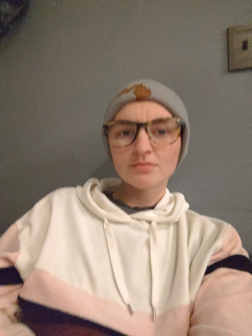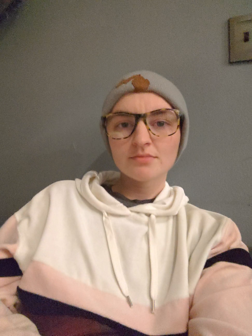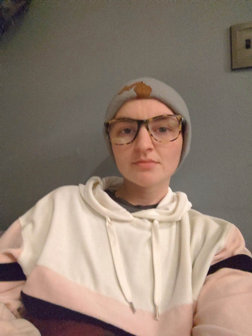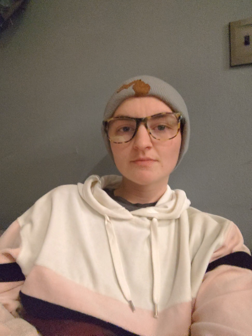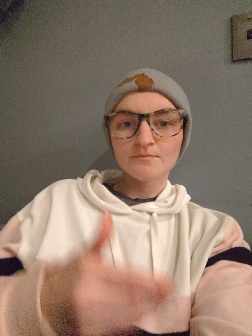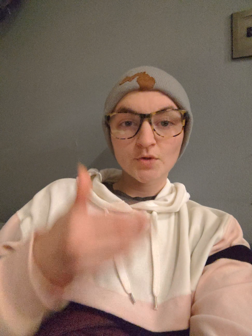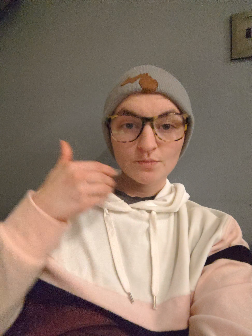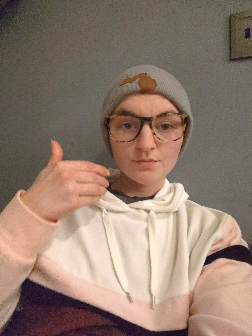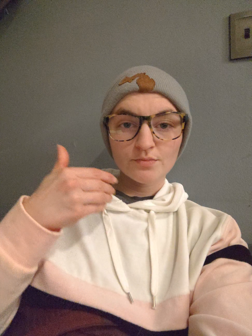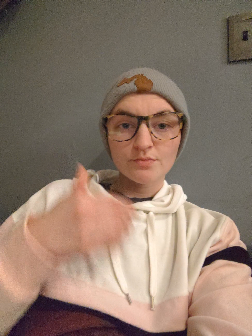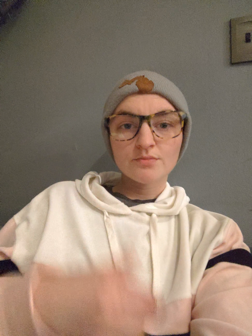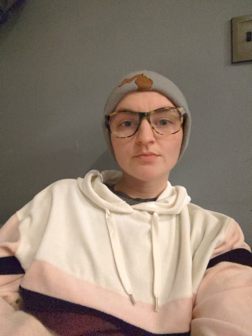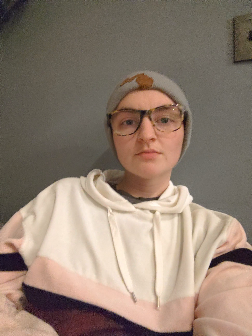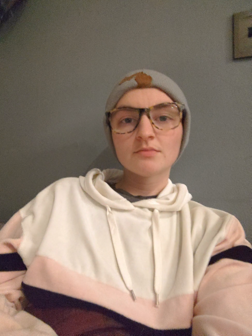before